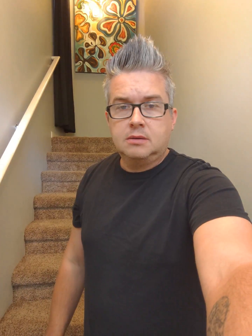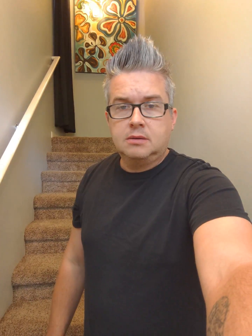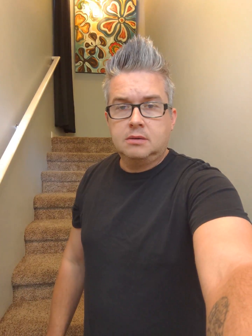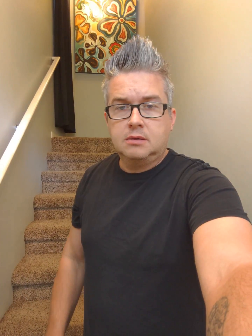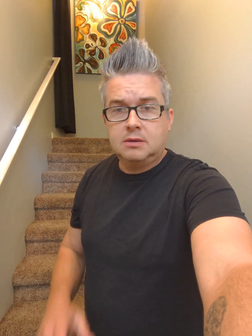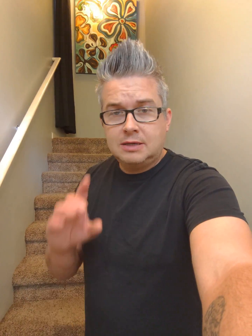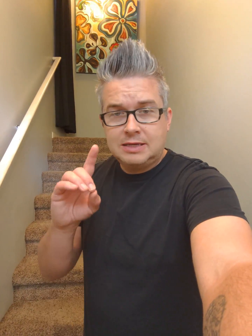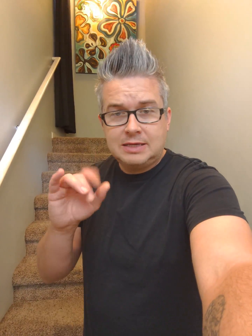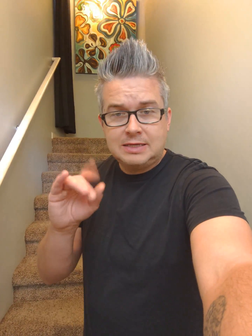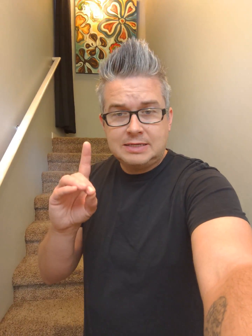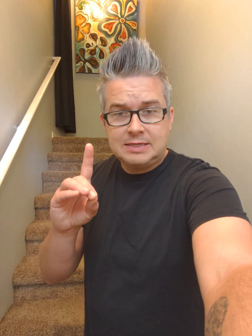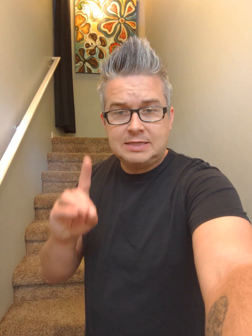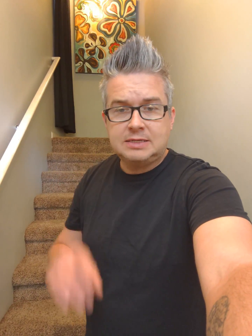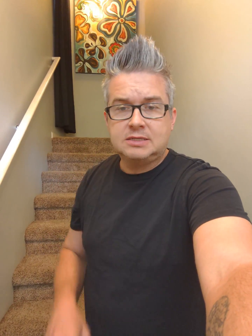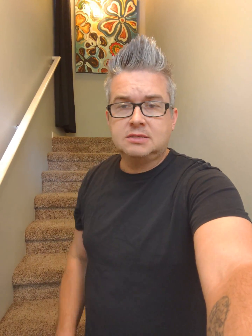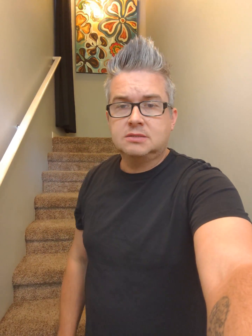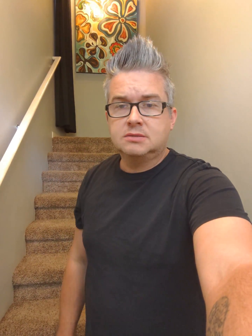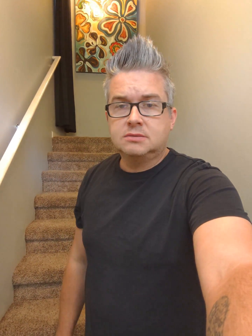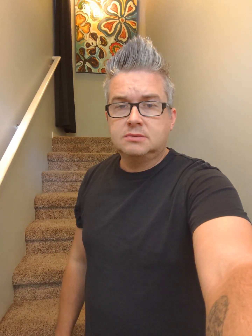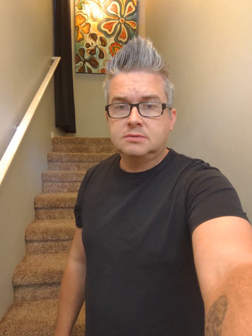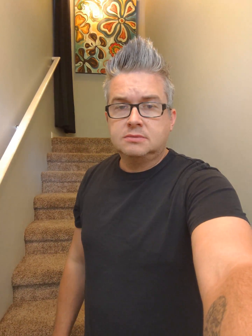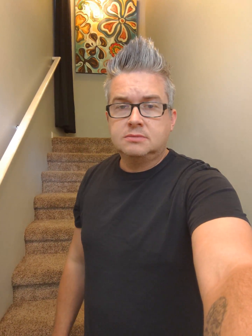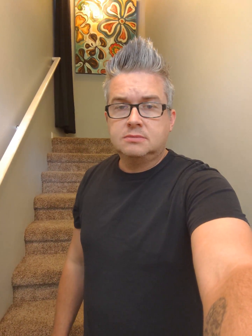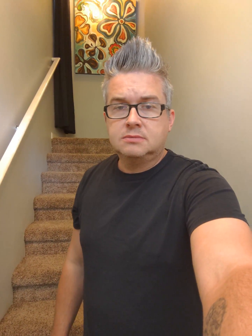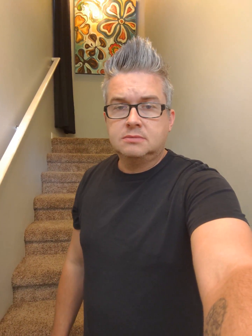did